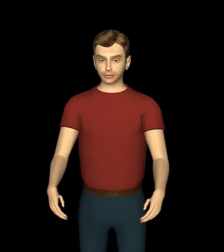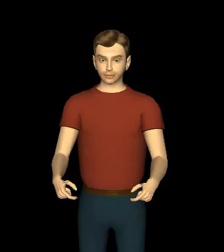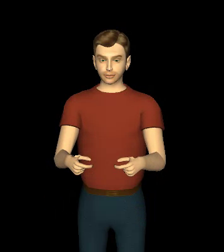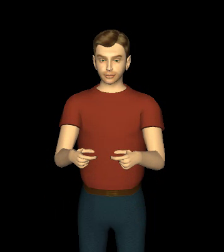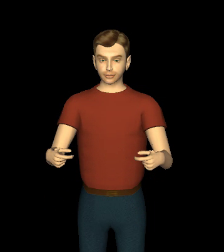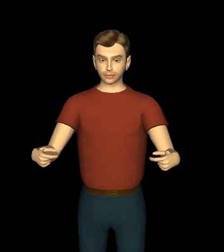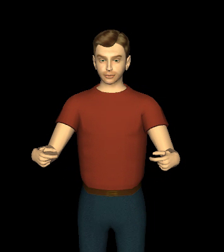واسع